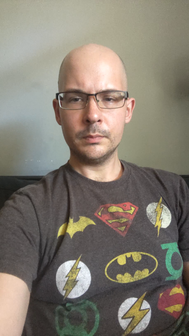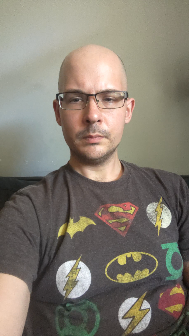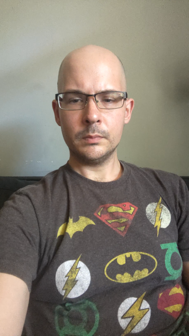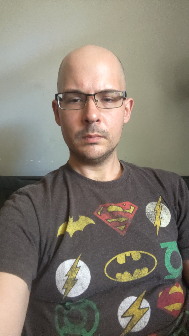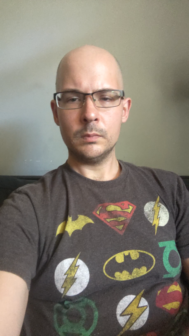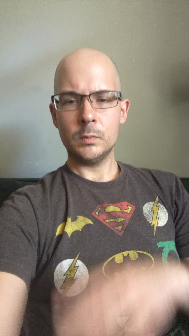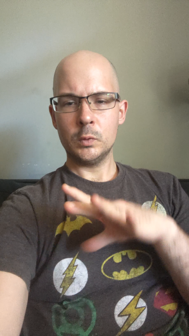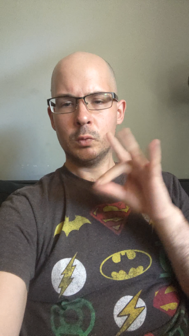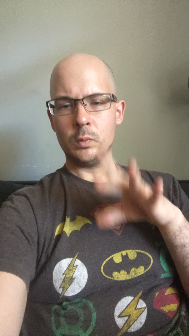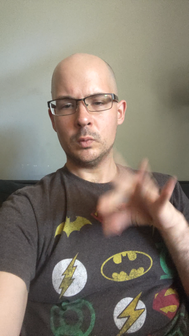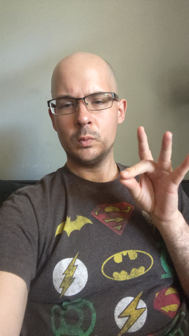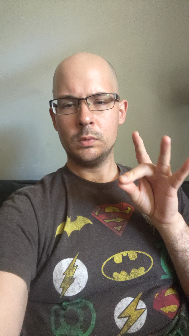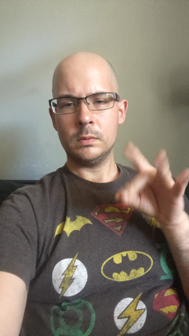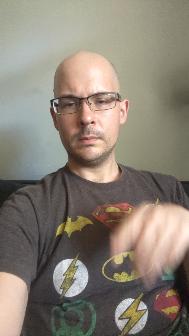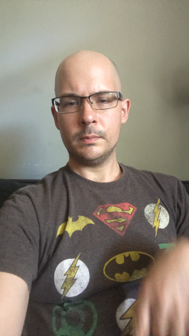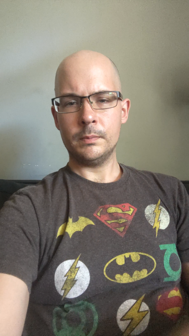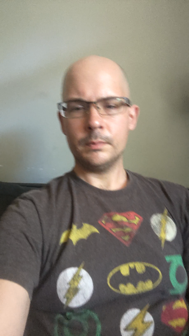choose